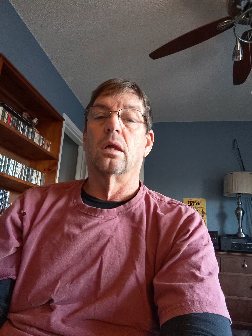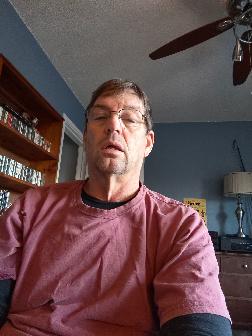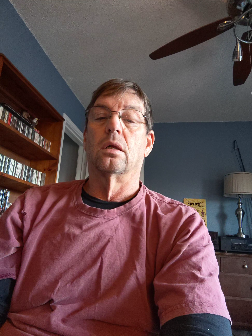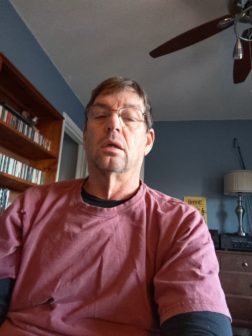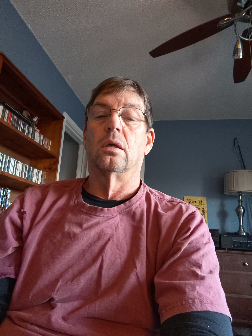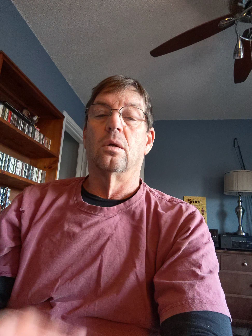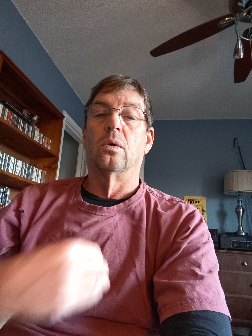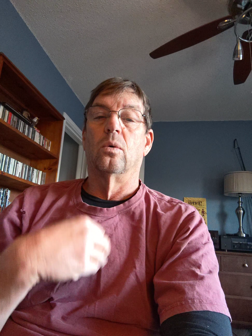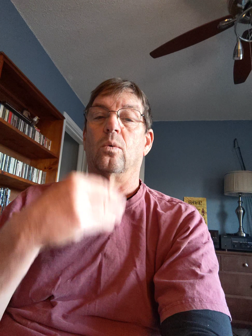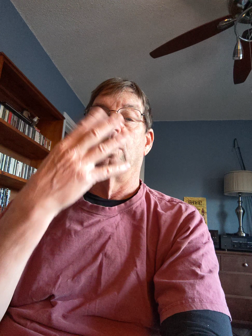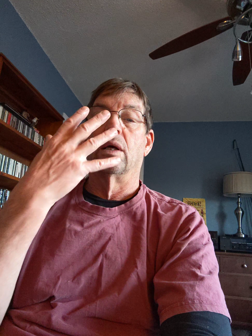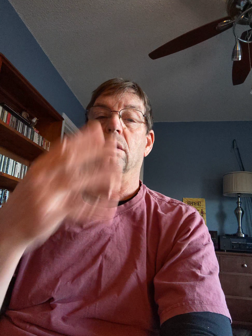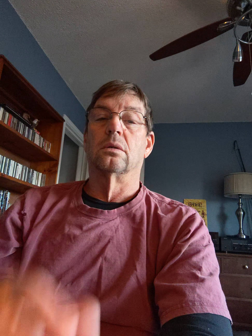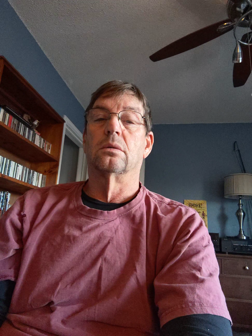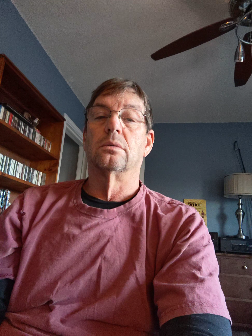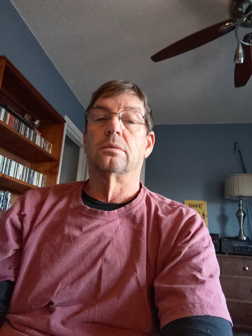white